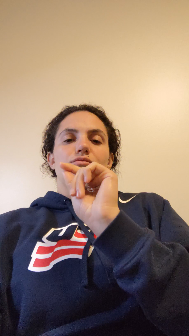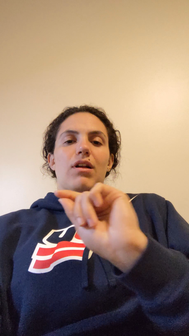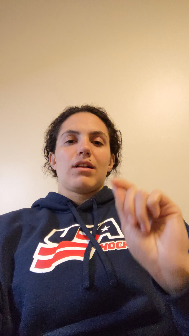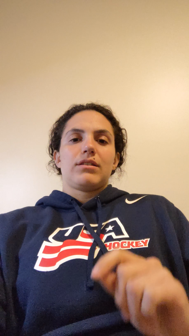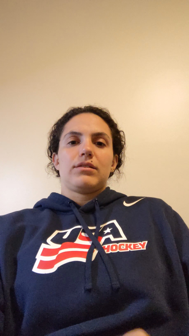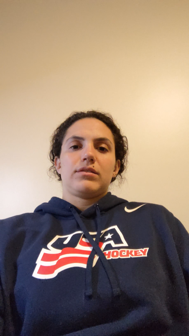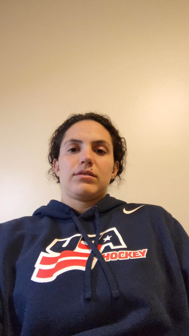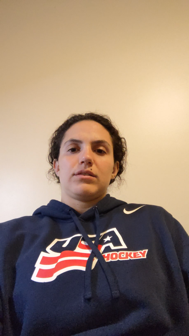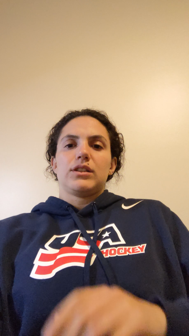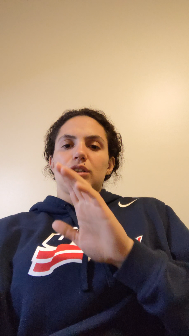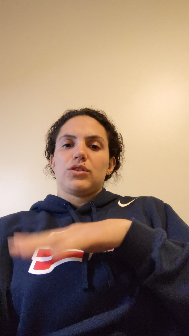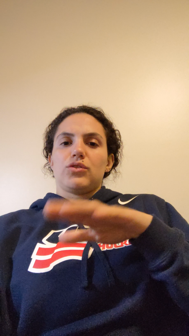children